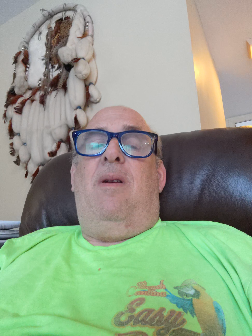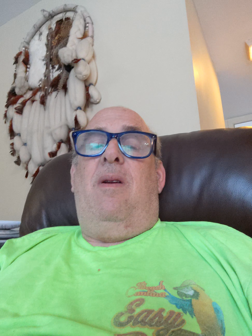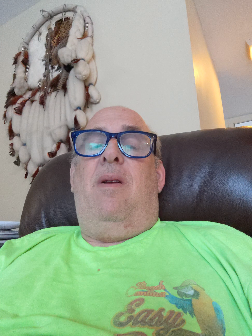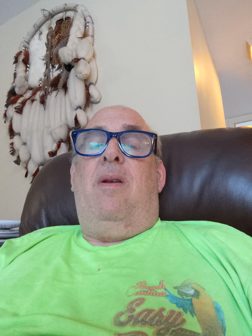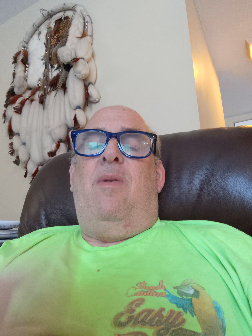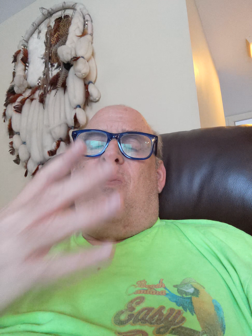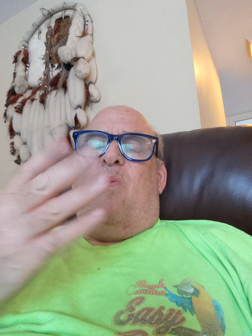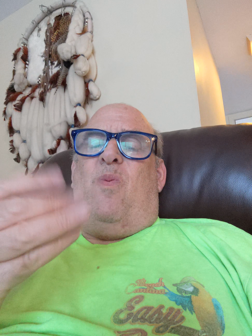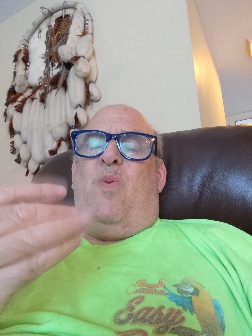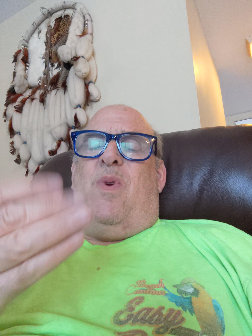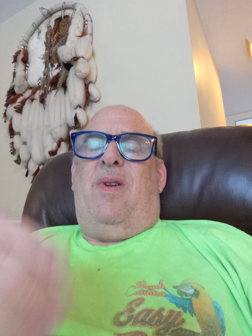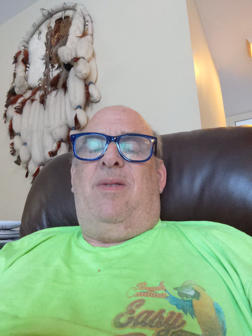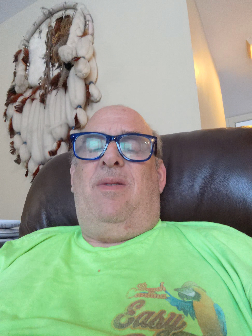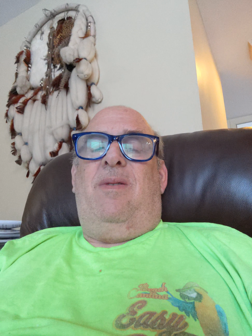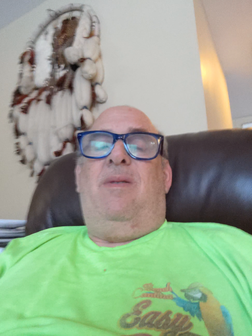wet